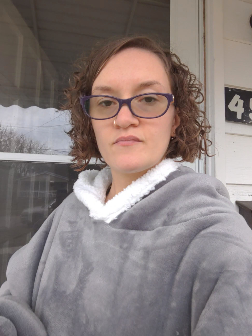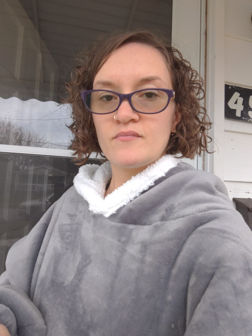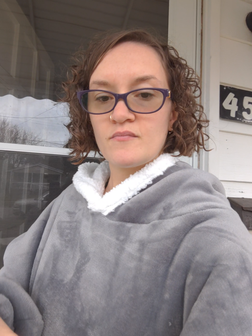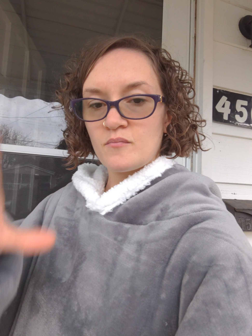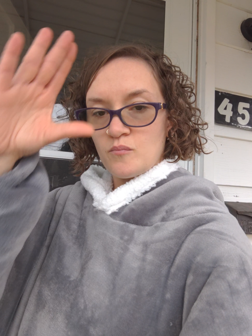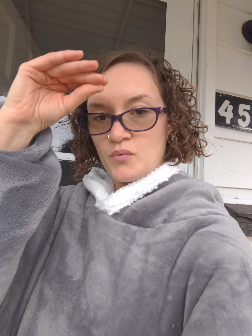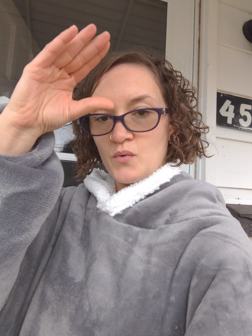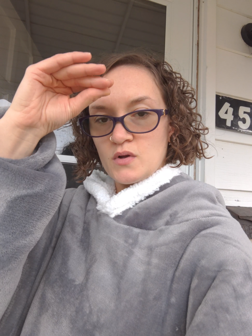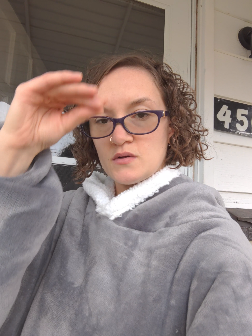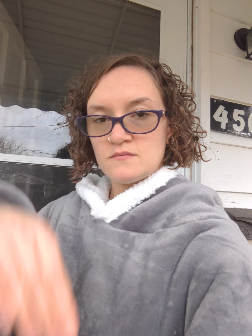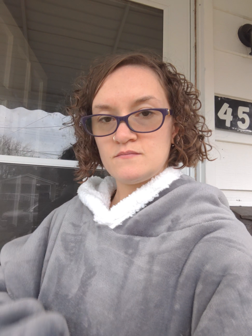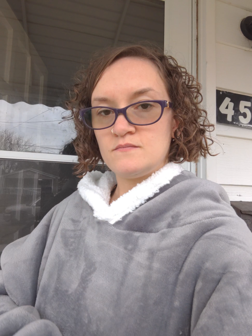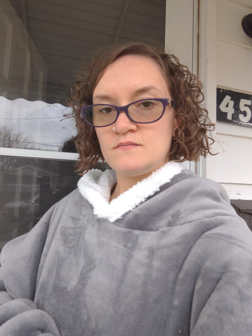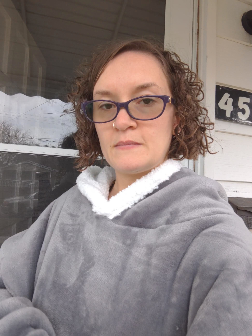boy